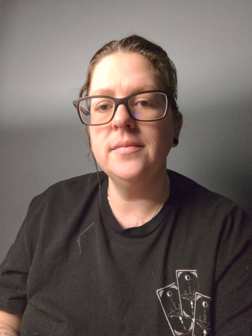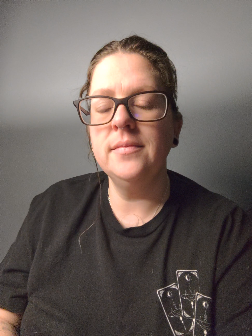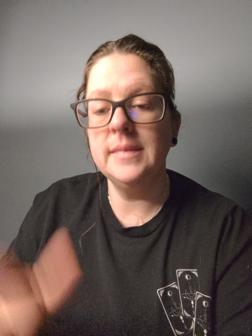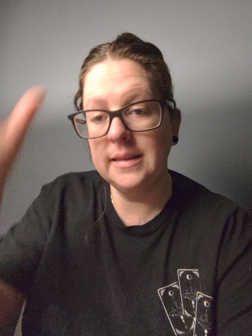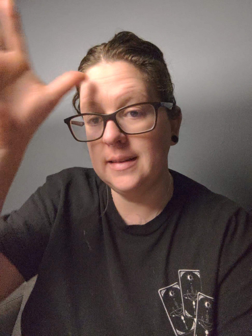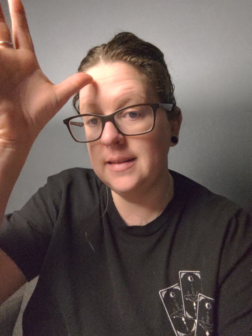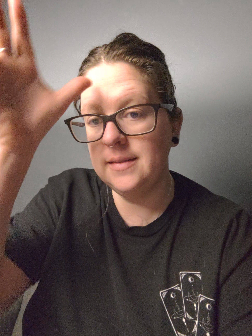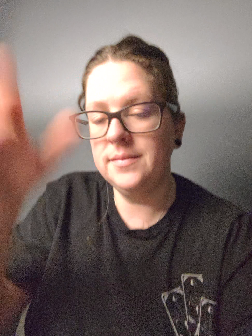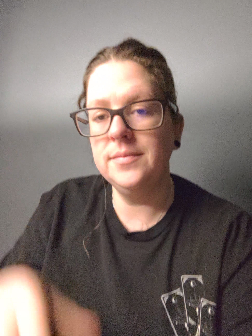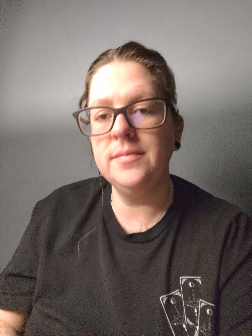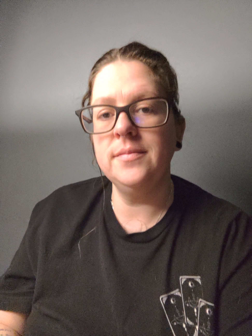dad